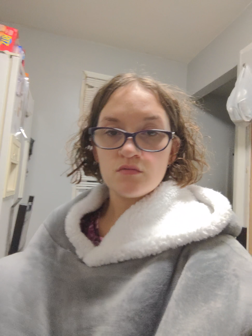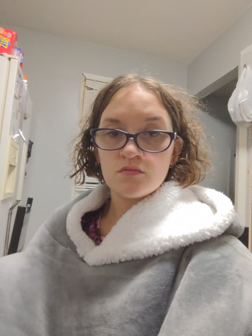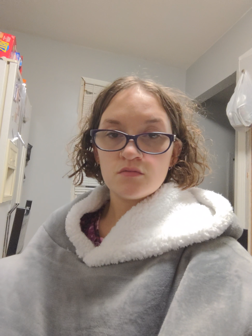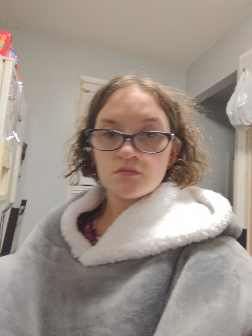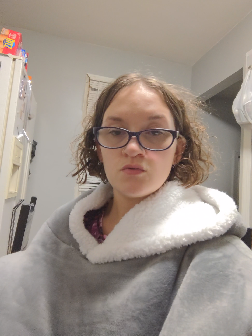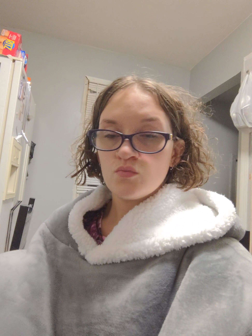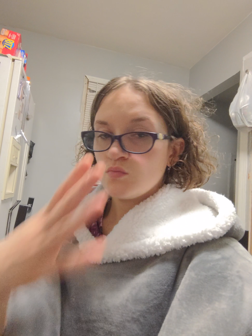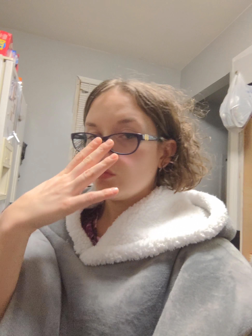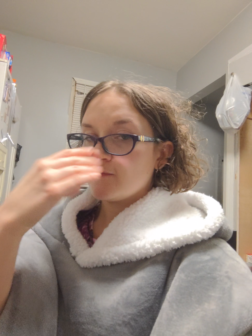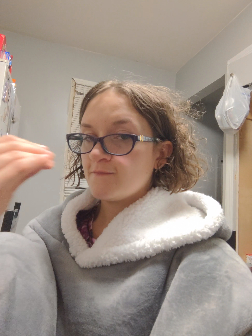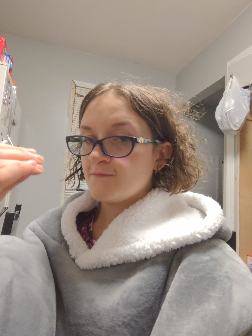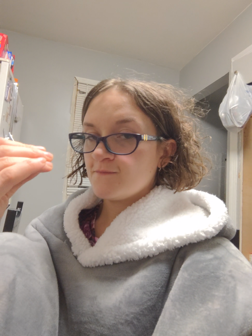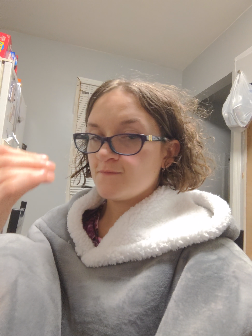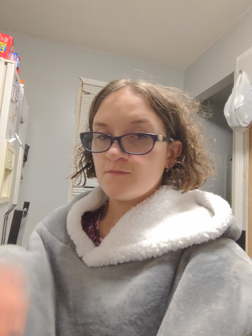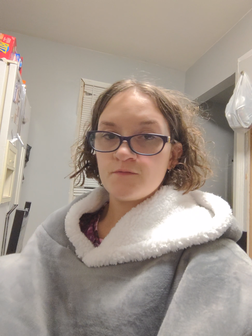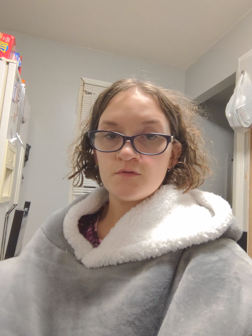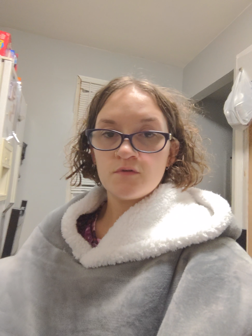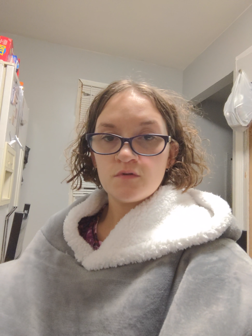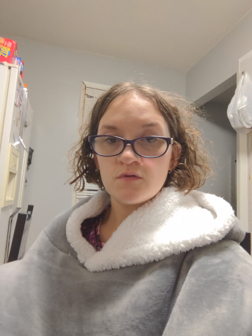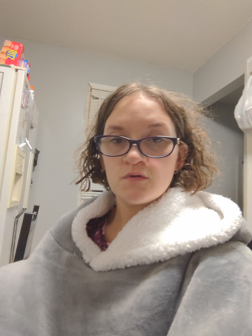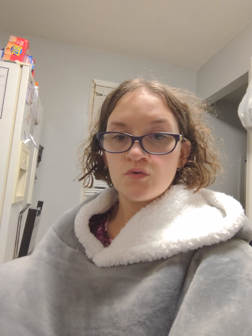wolf